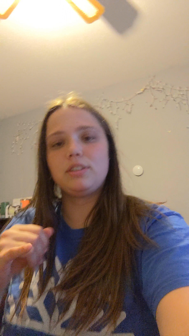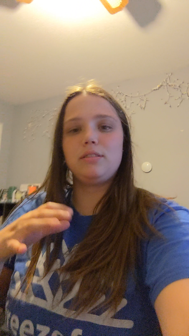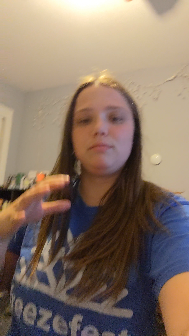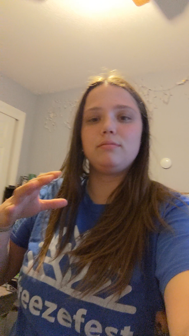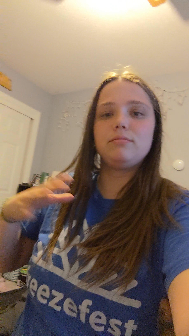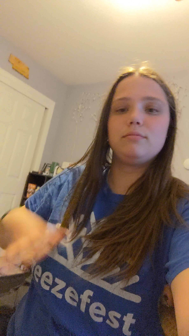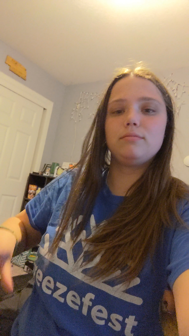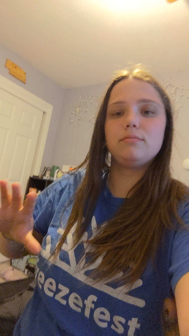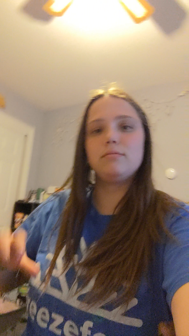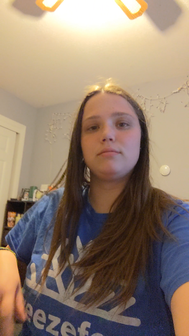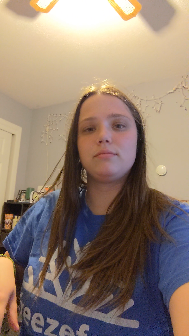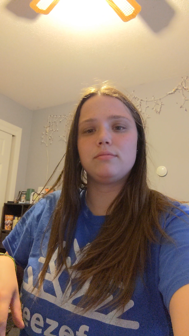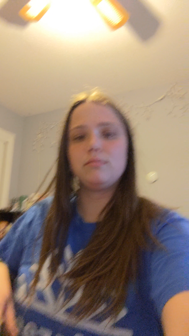dress